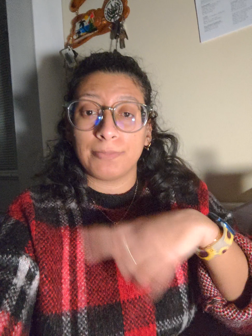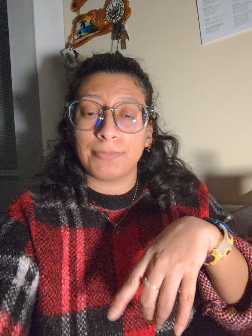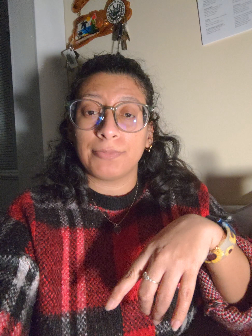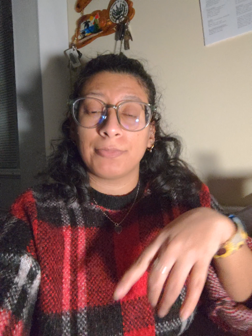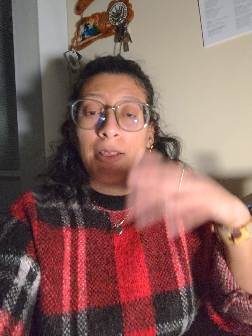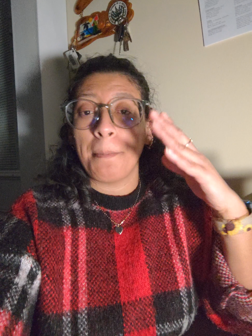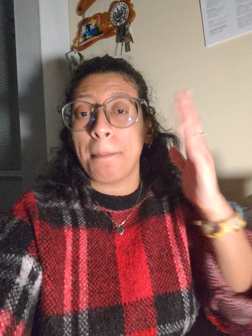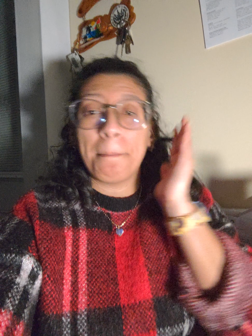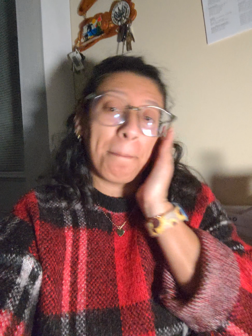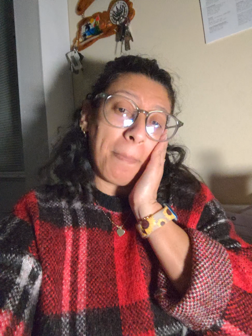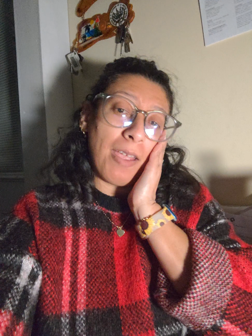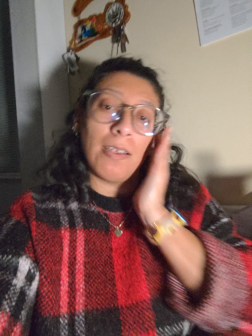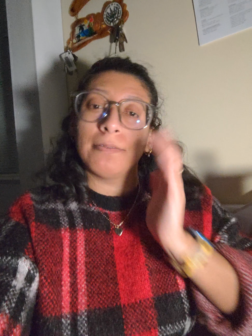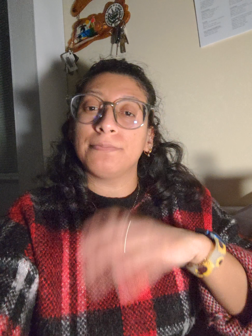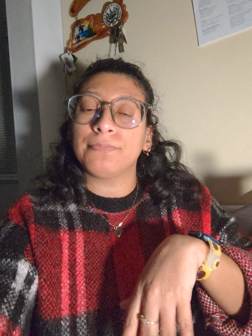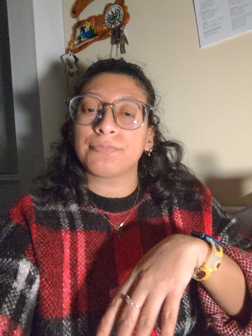bed